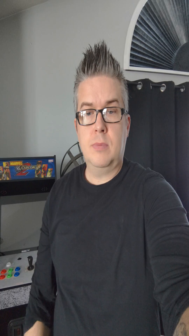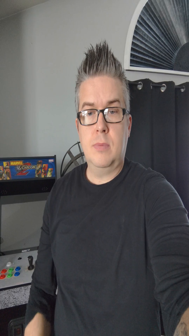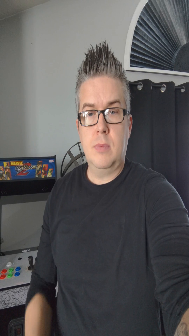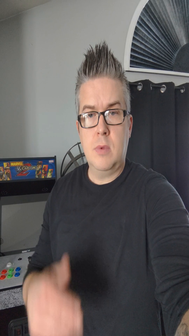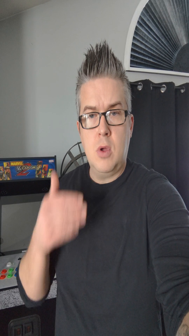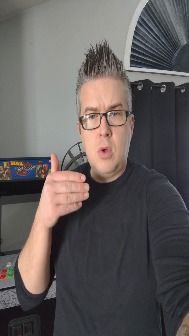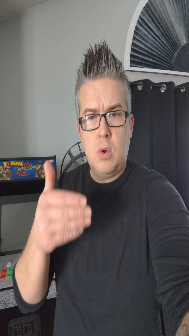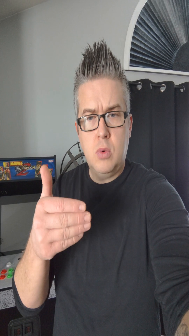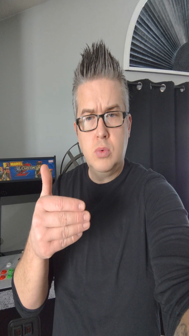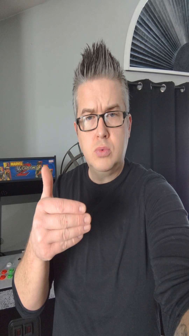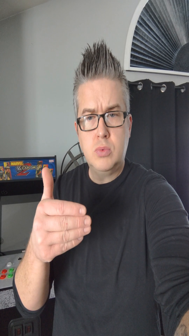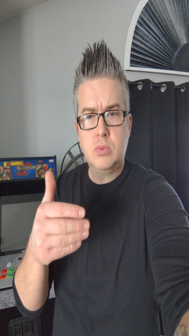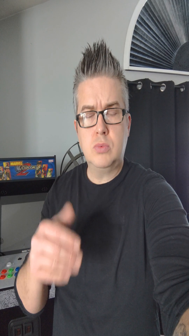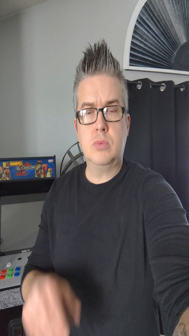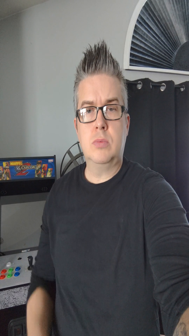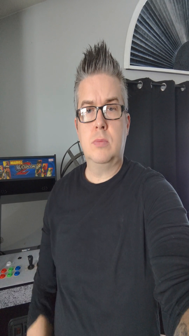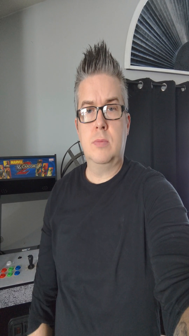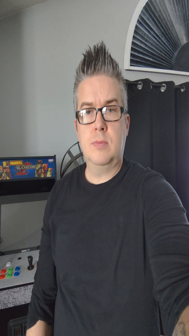close